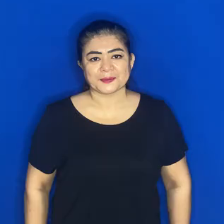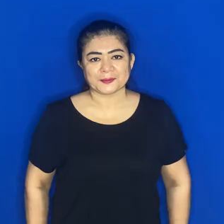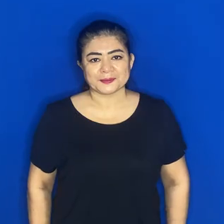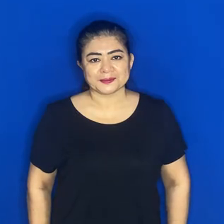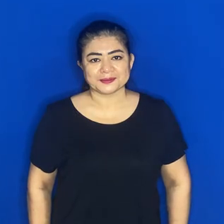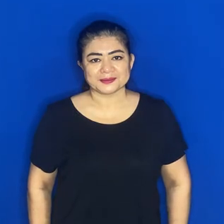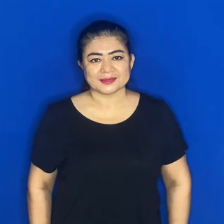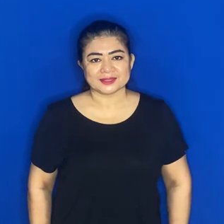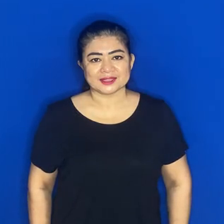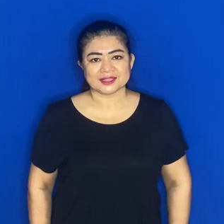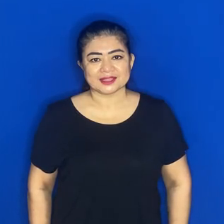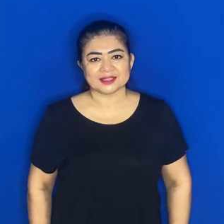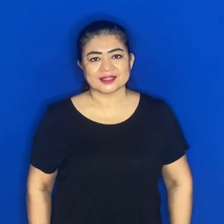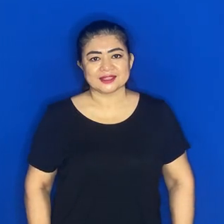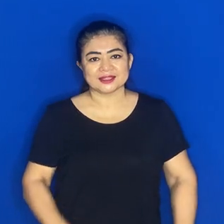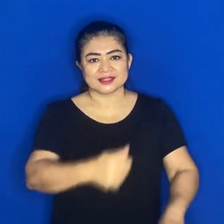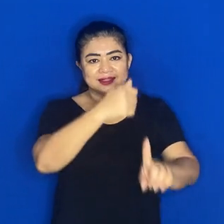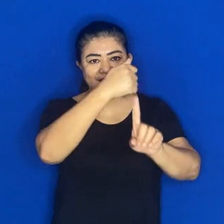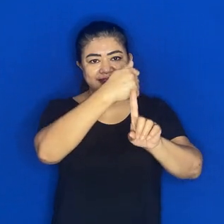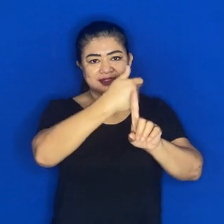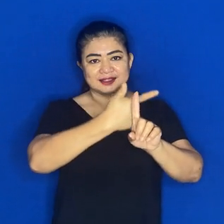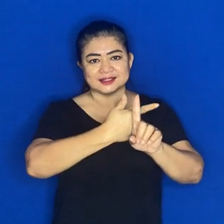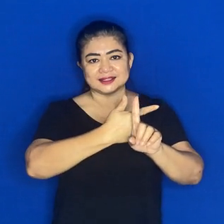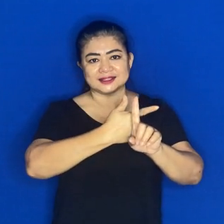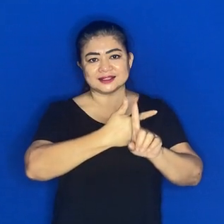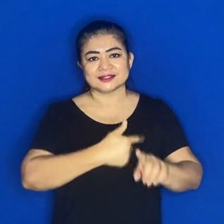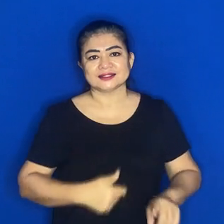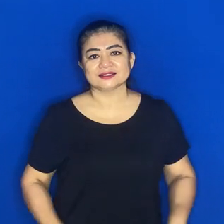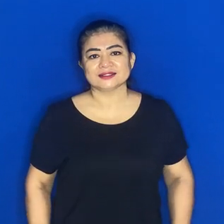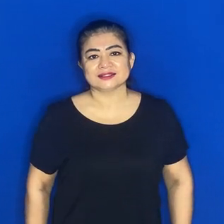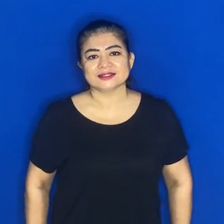august